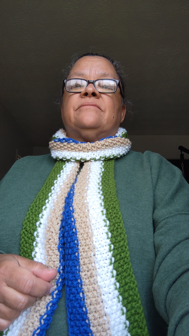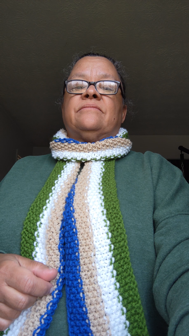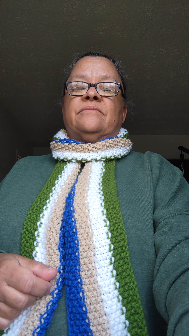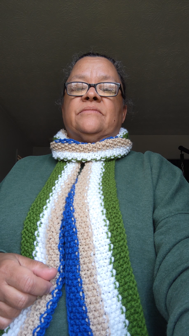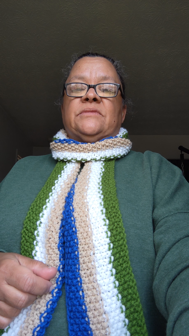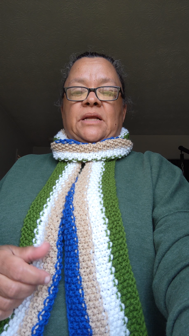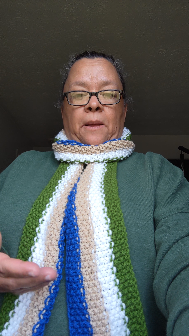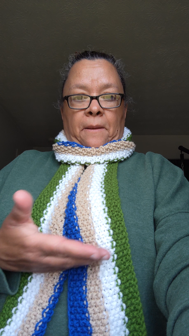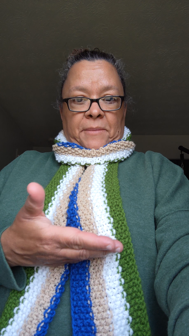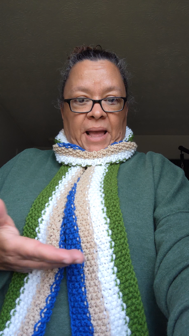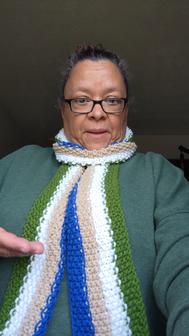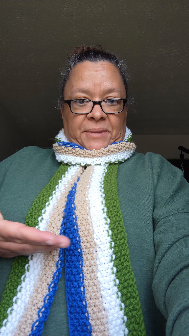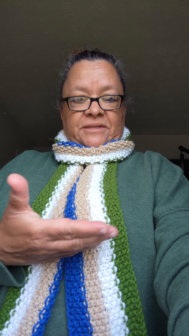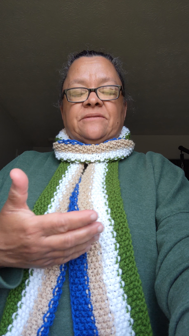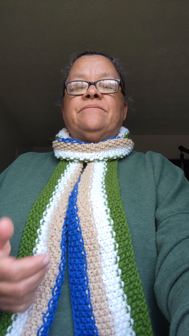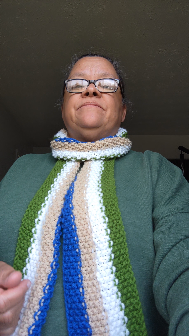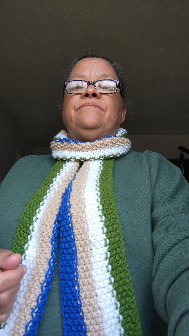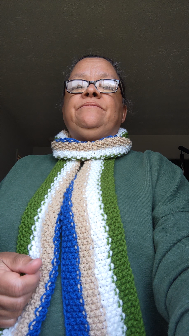baby